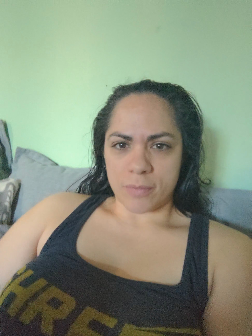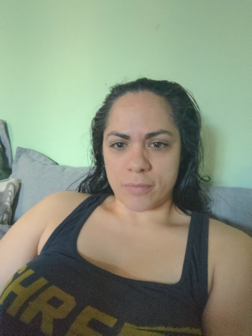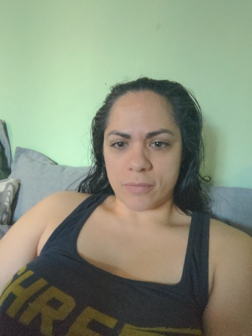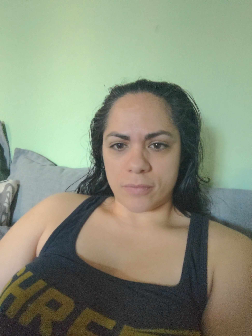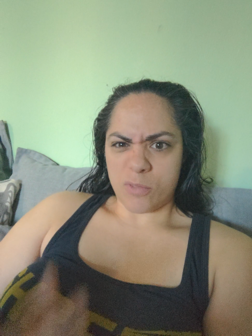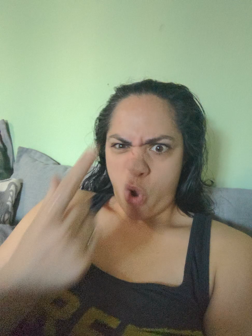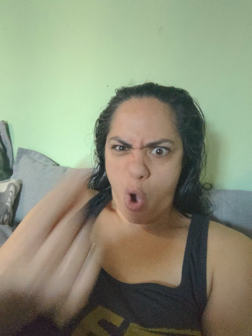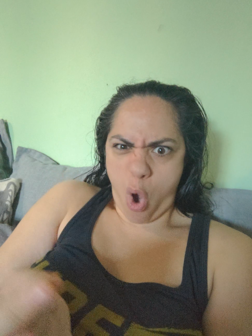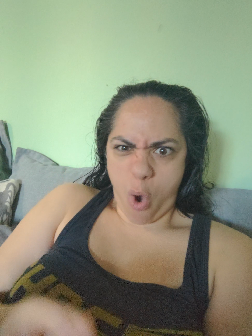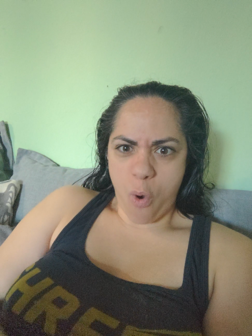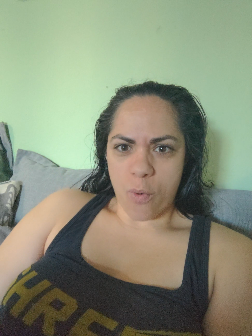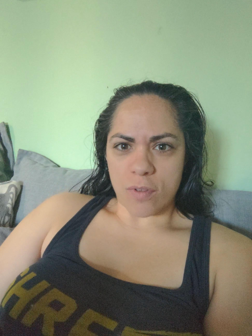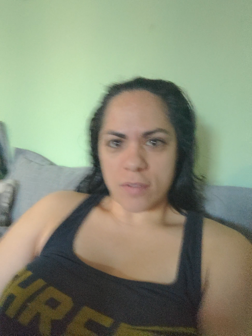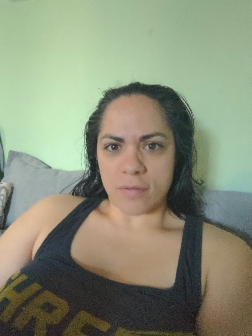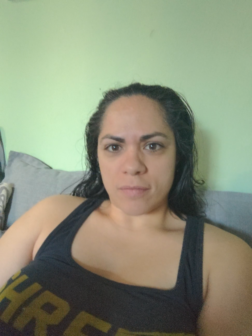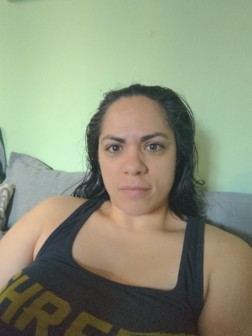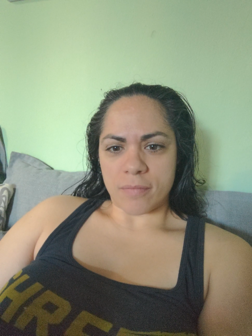go